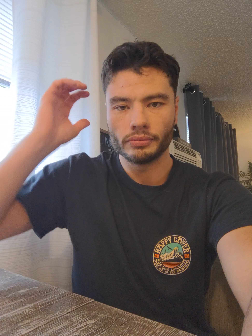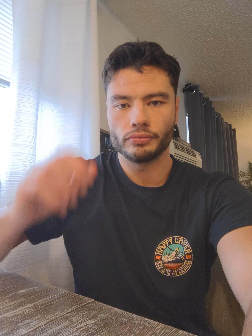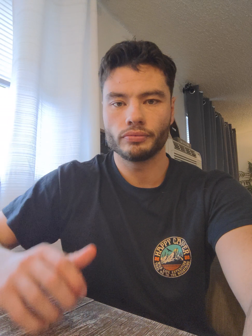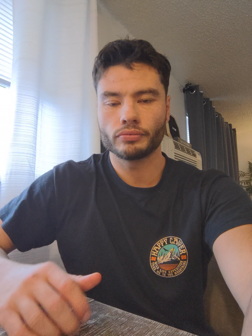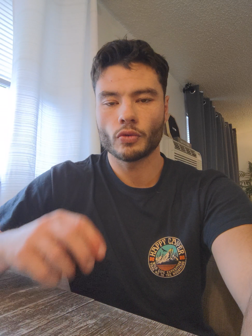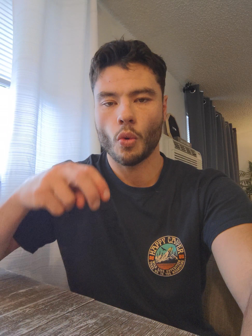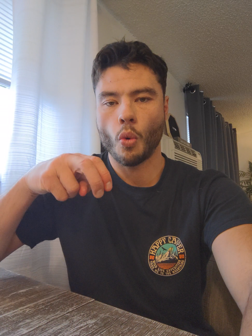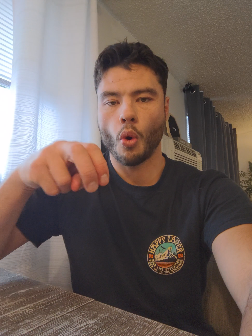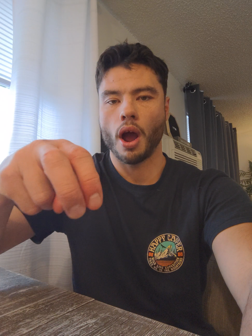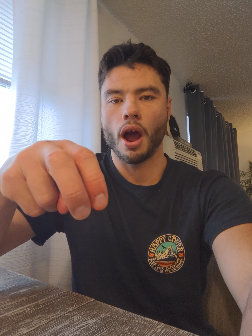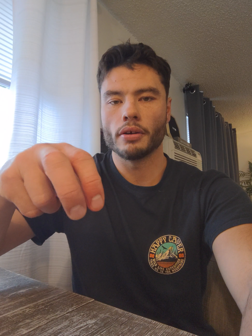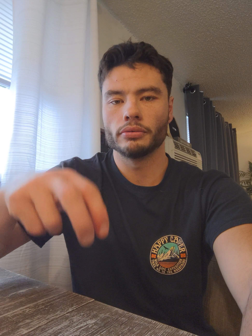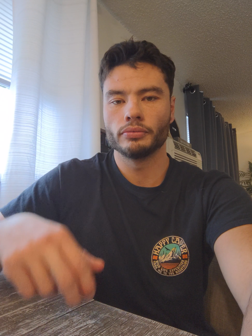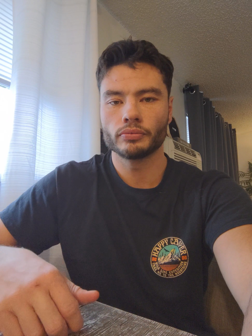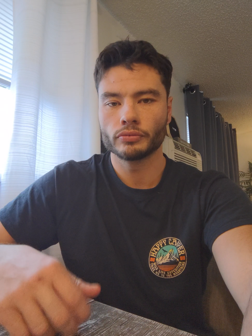ride